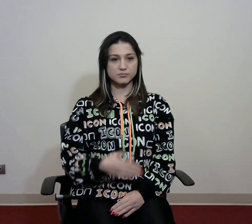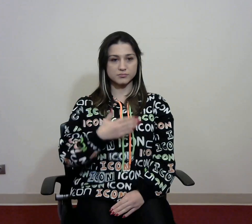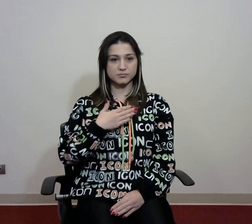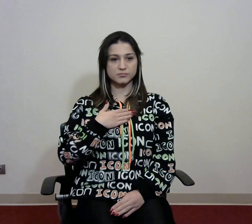mən